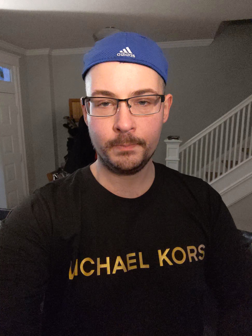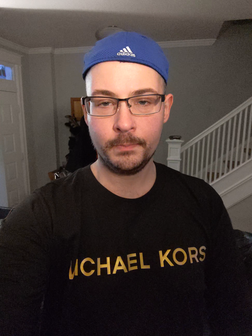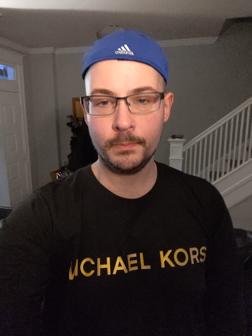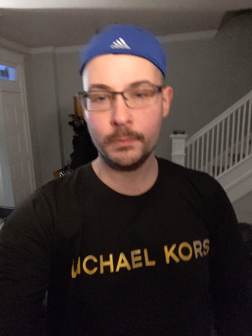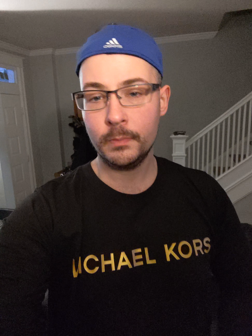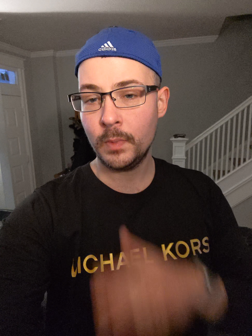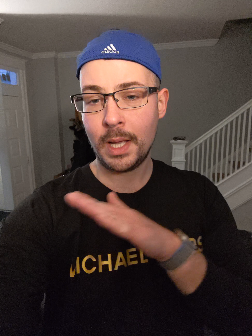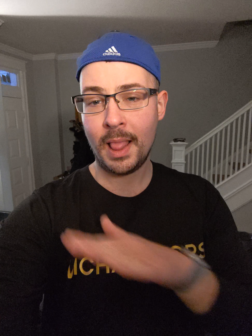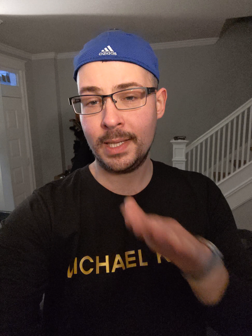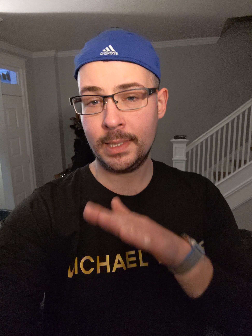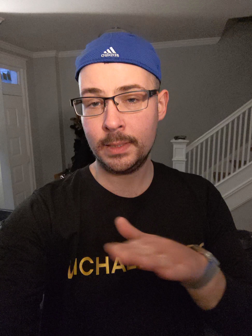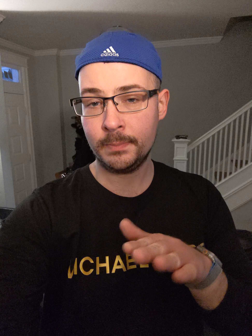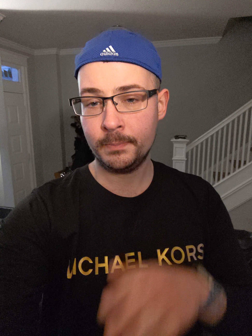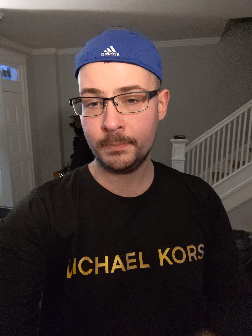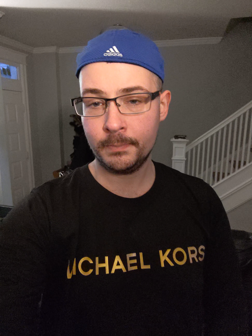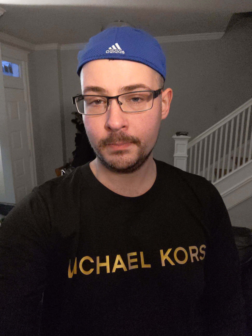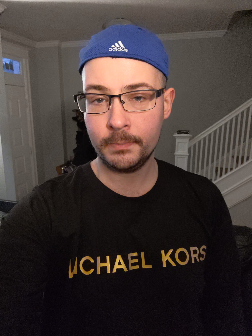clean